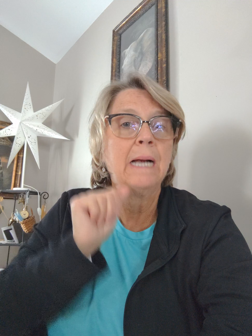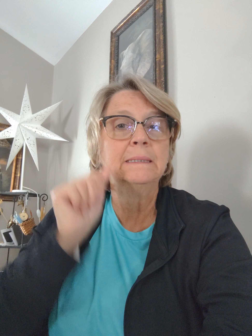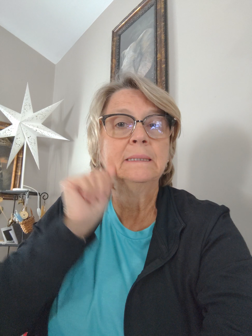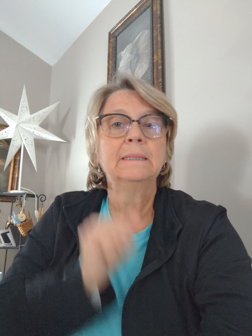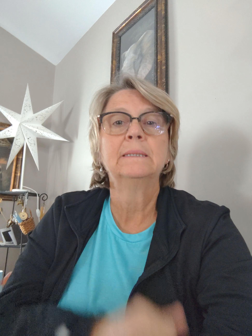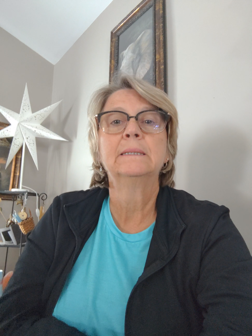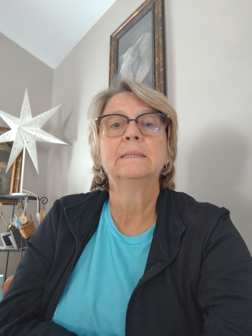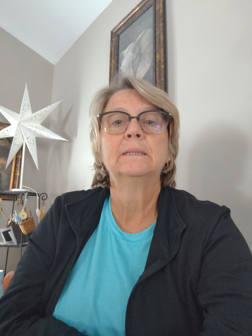aunt